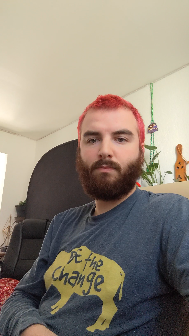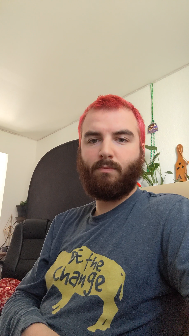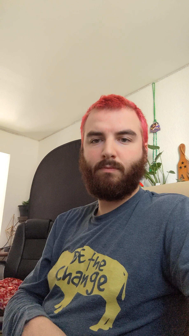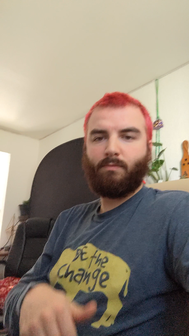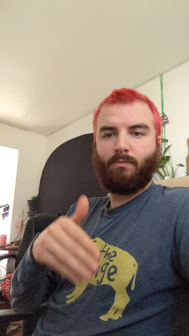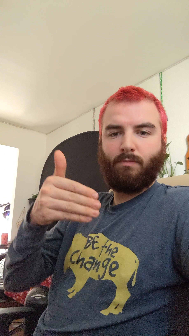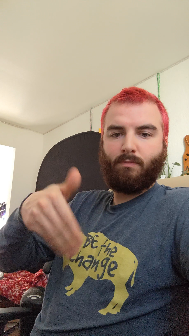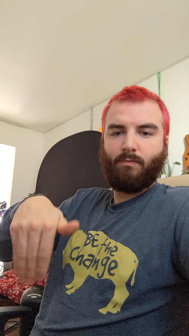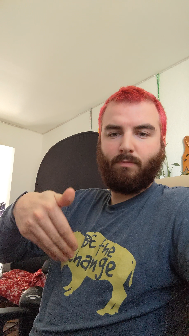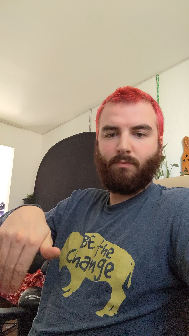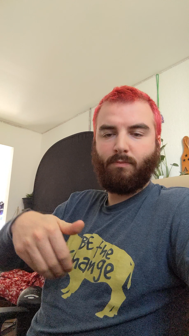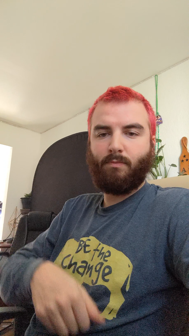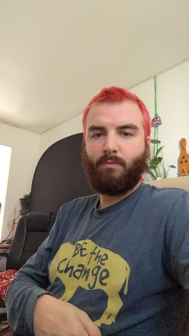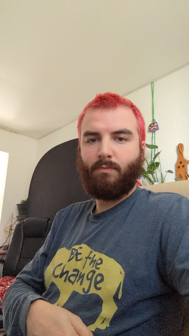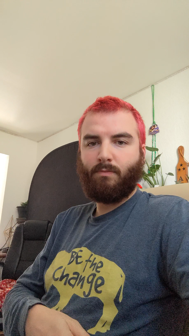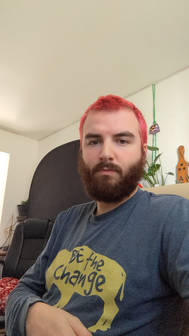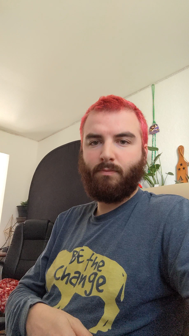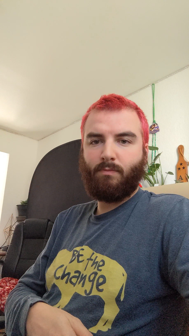shorts